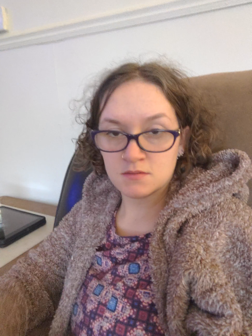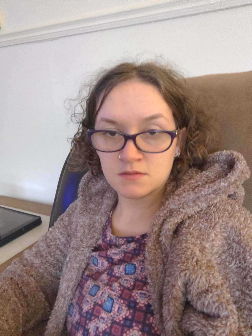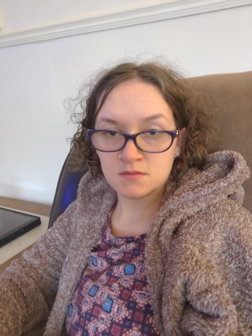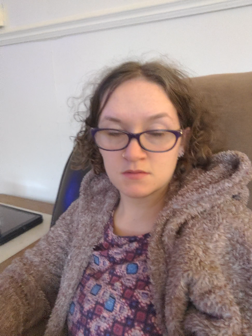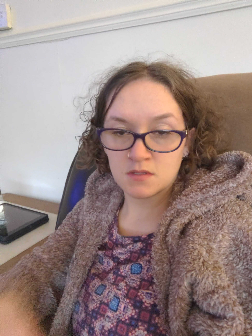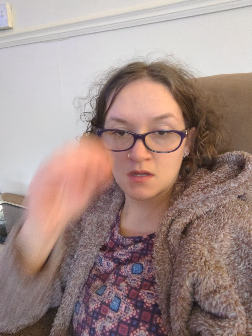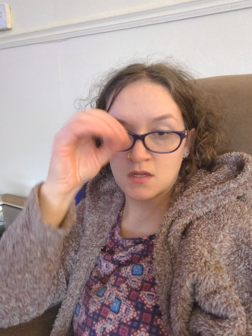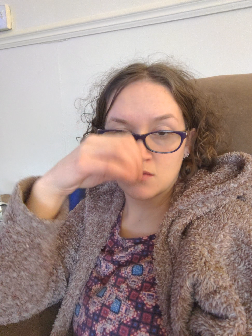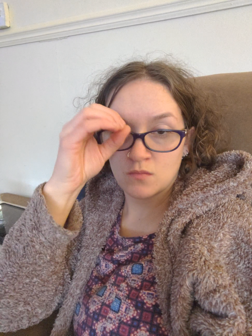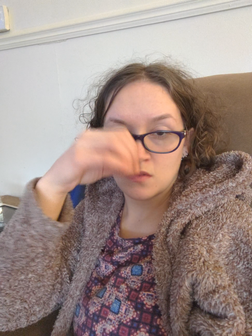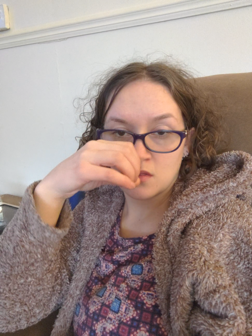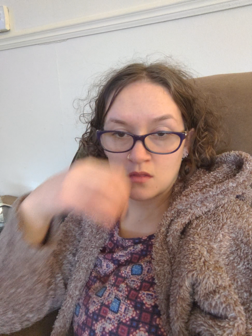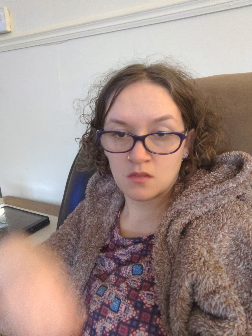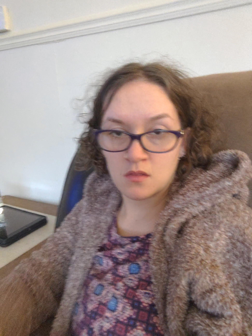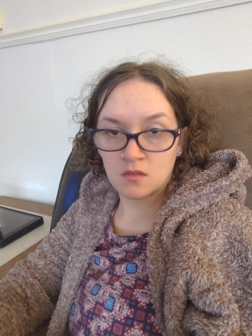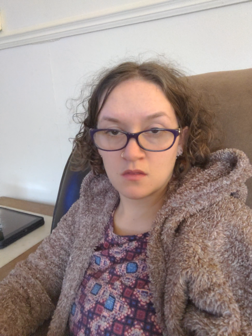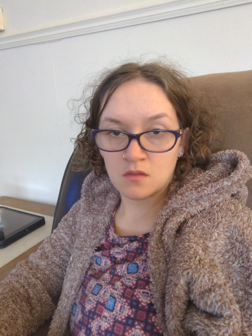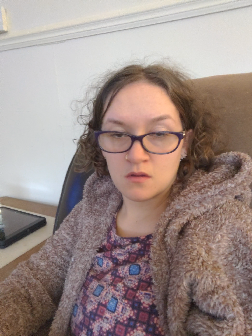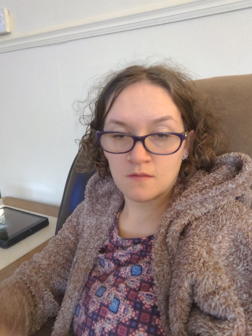owl